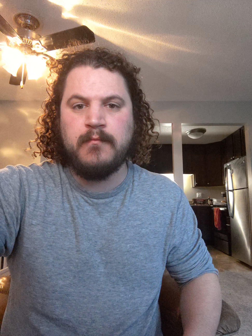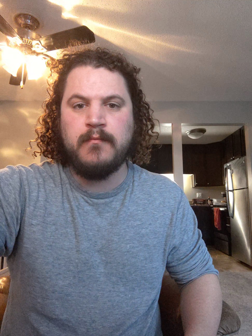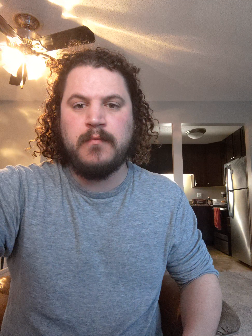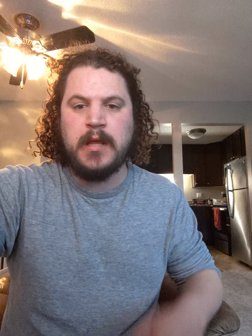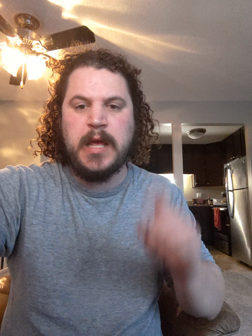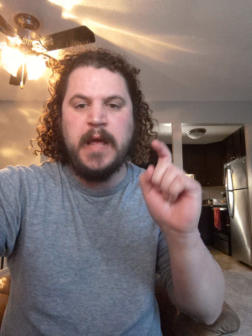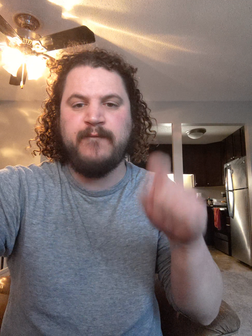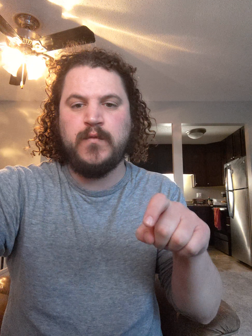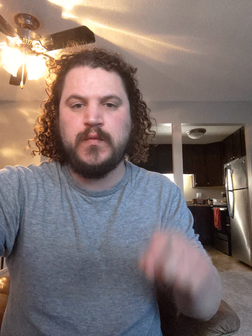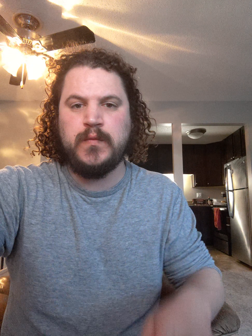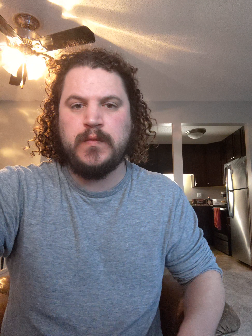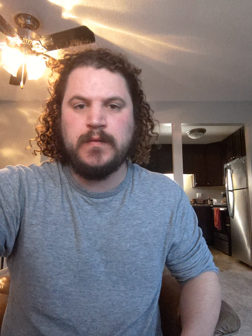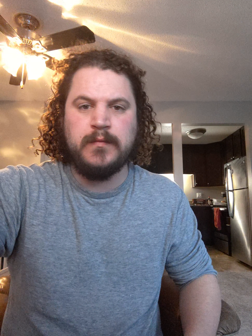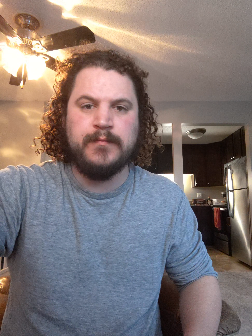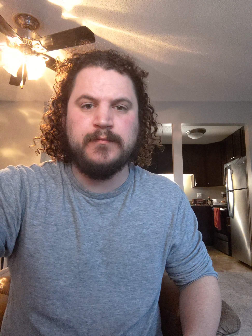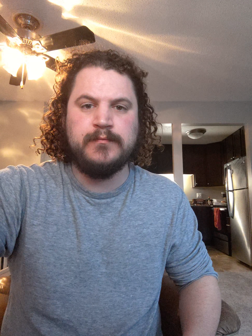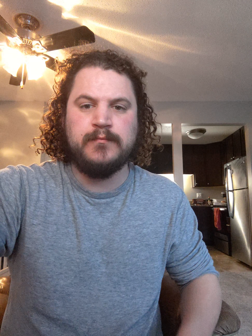have to